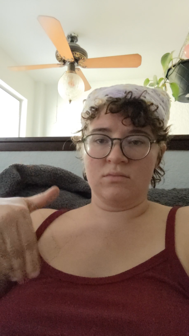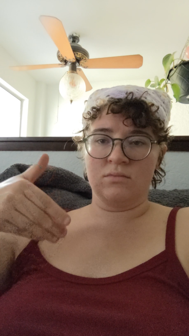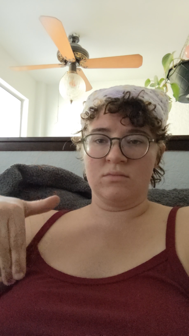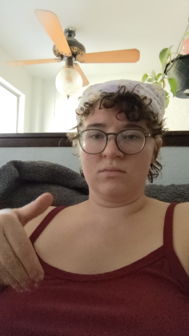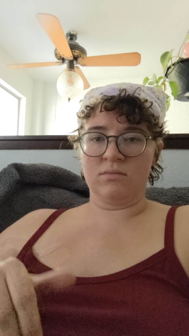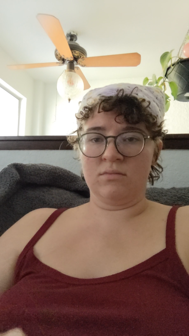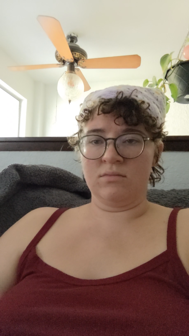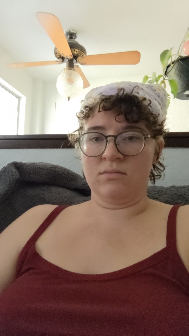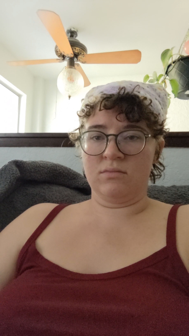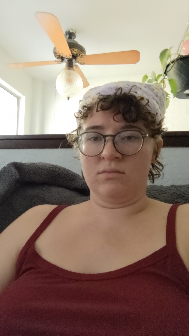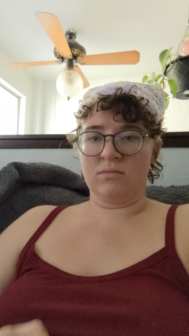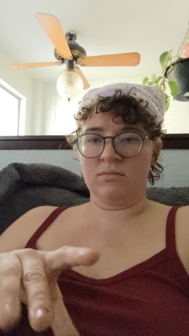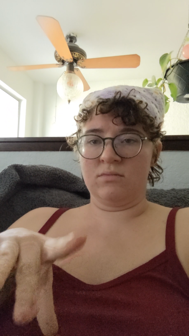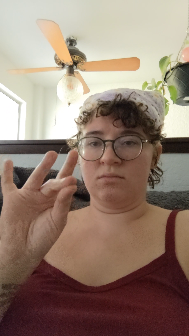pick